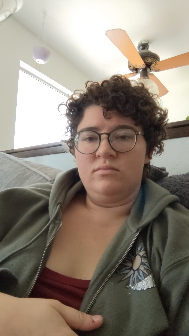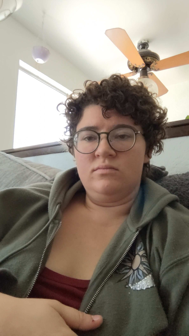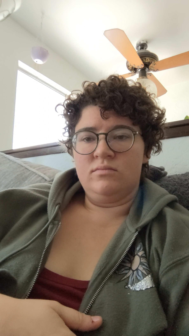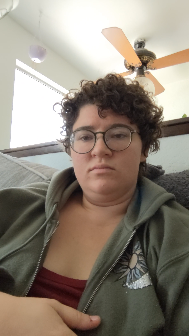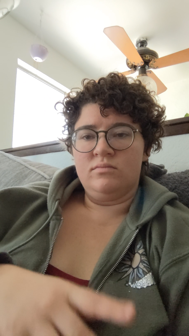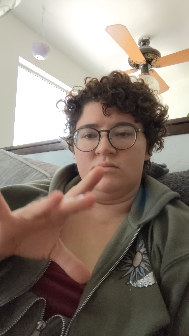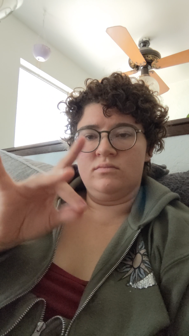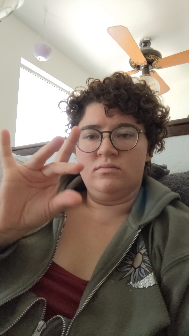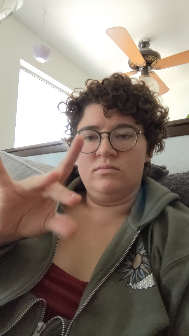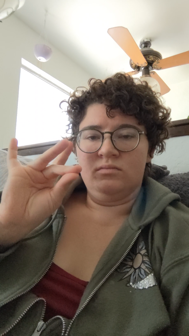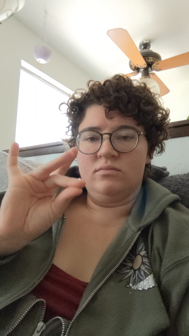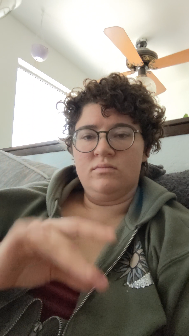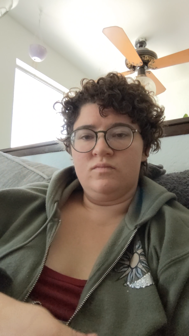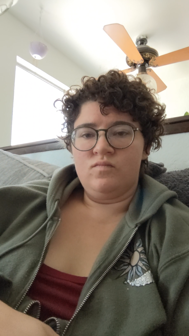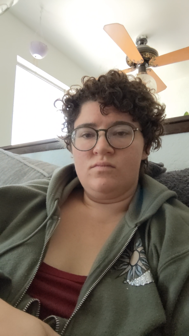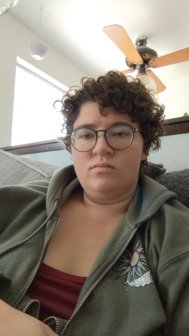choose